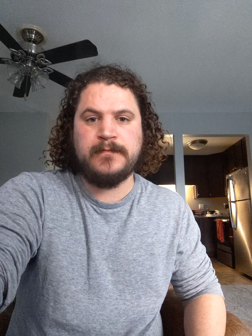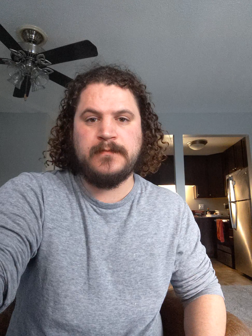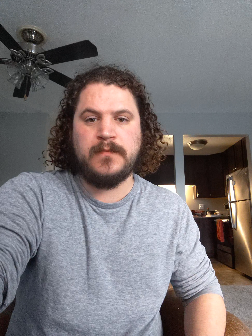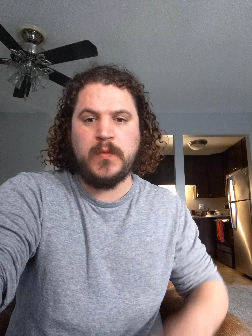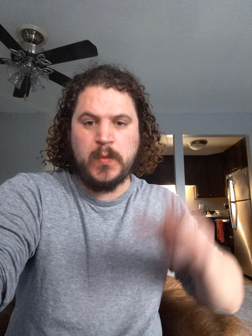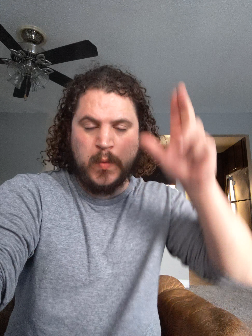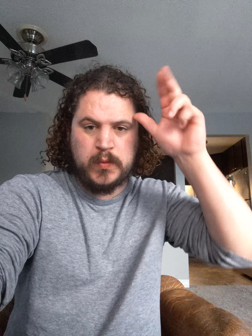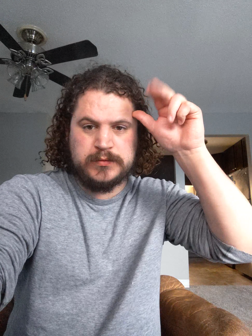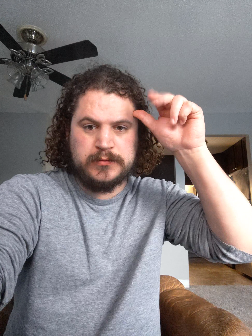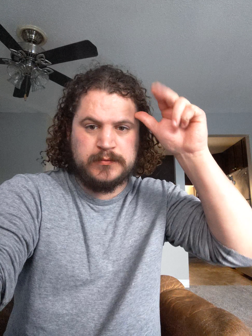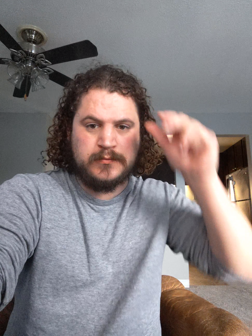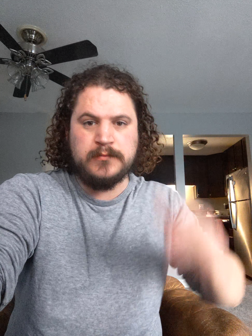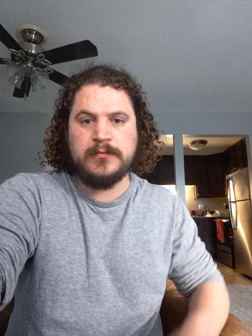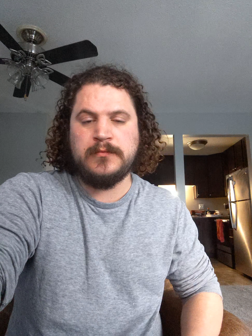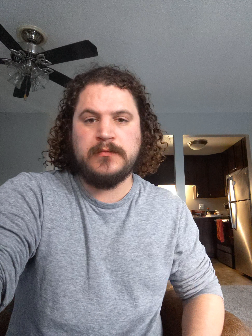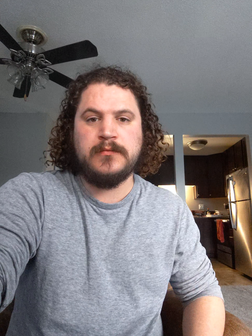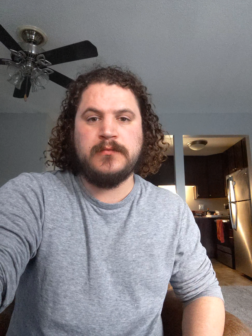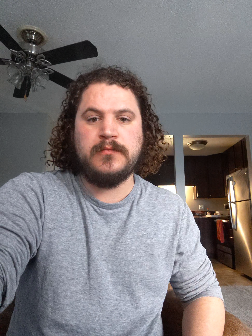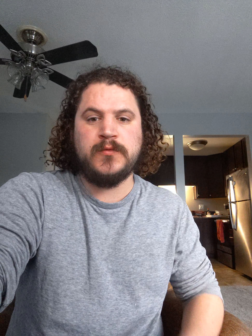horse